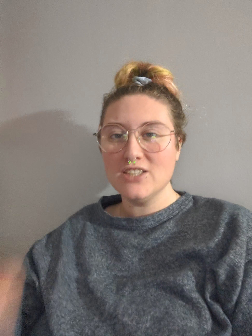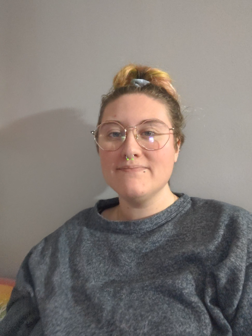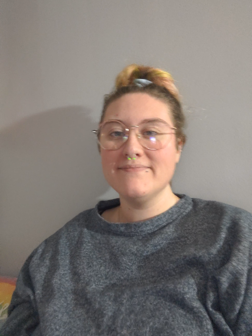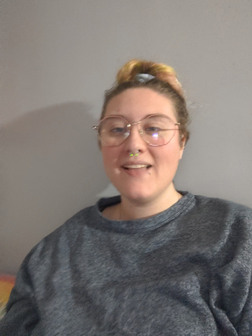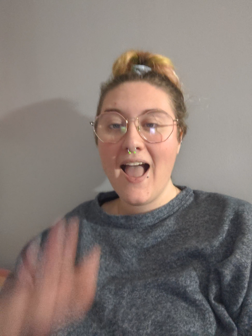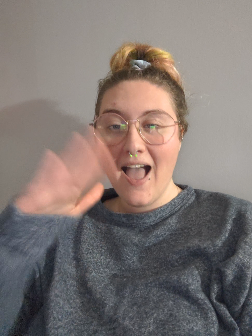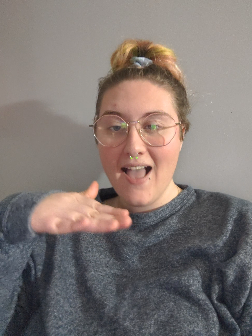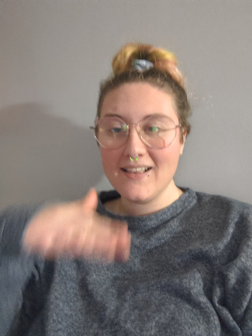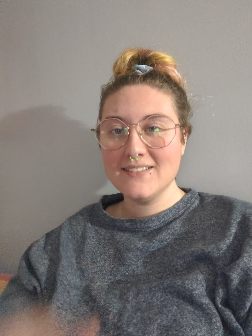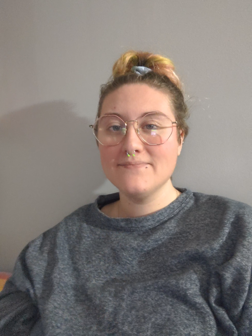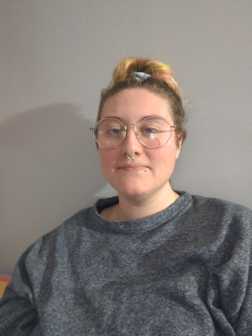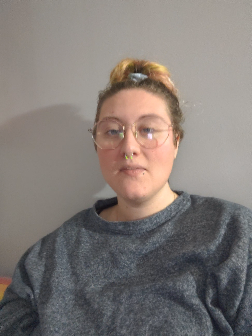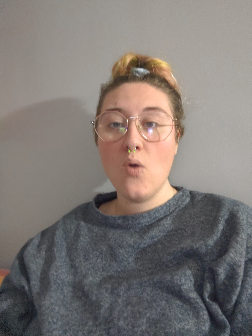on